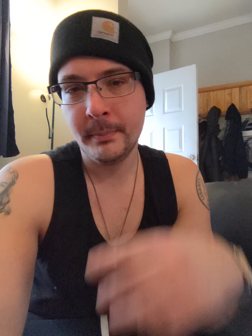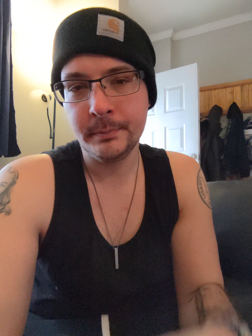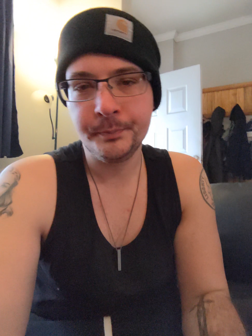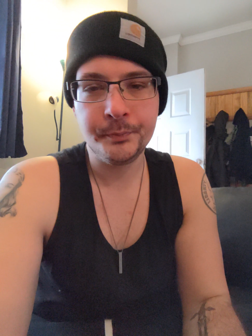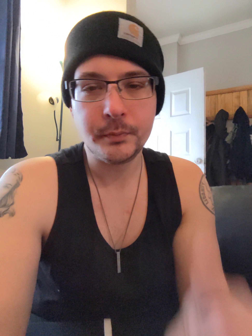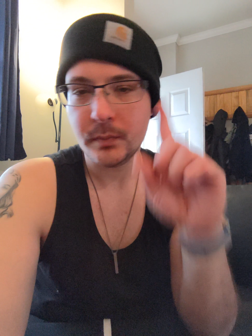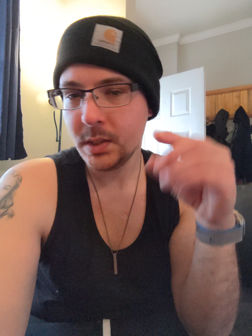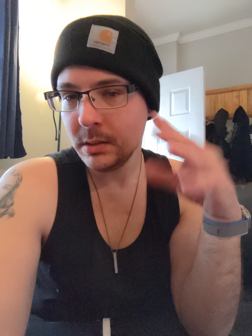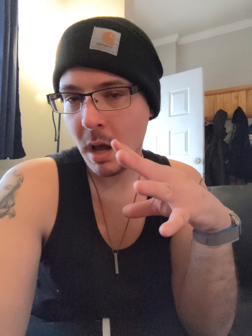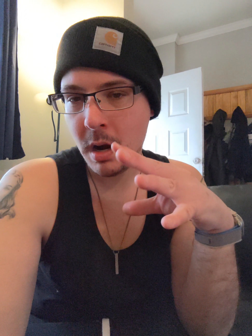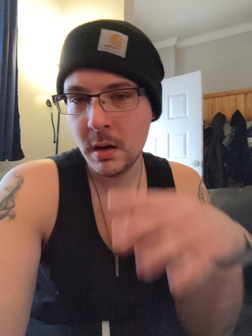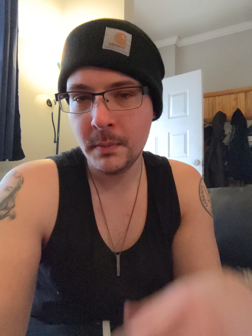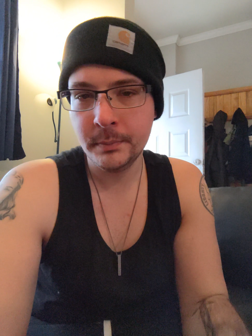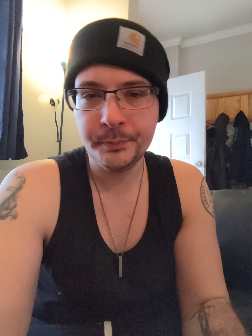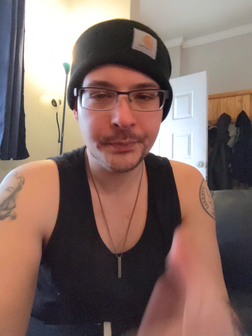sun